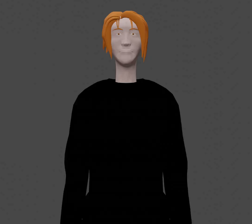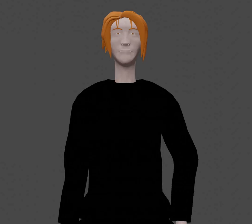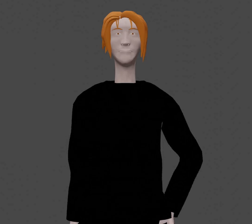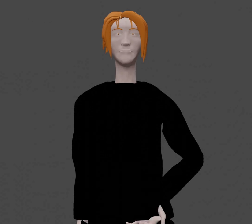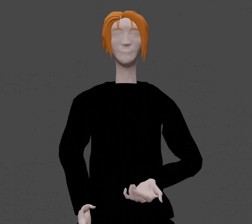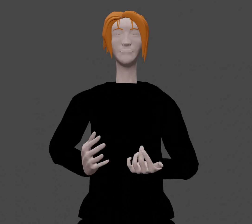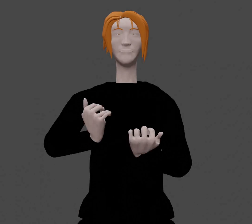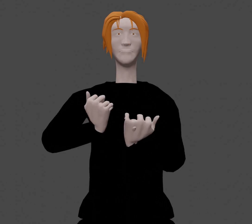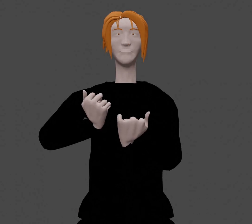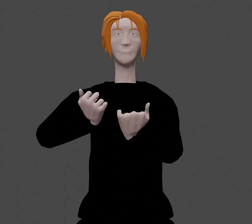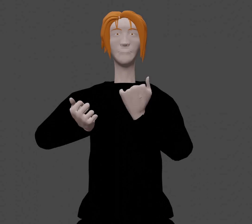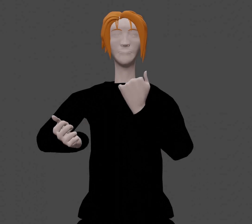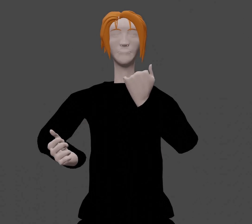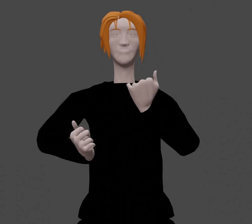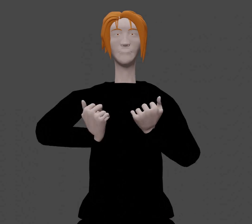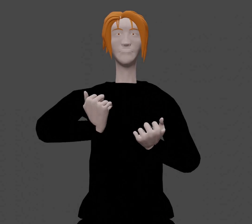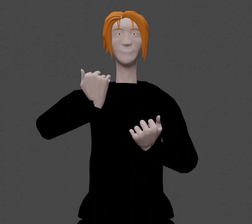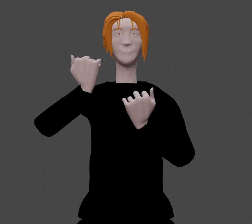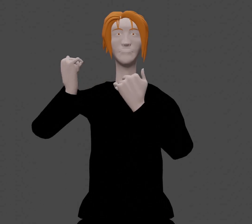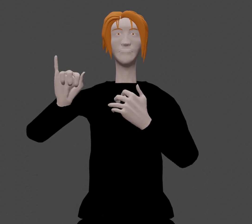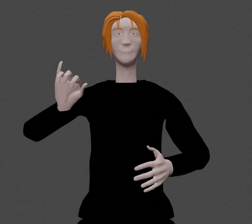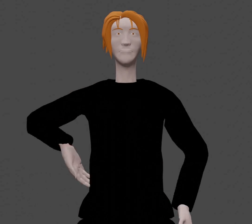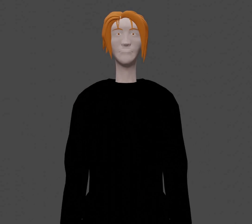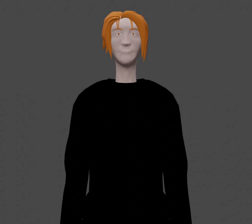Auto Insurance